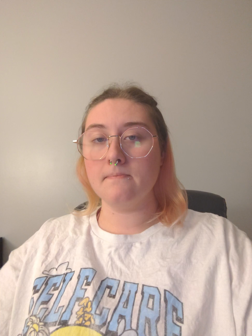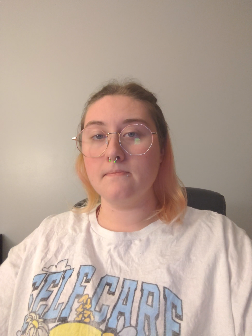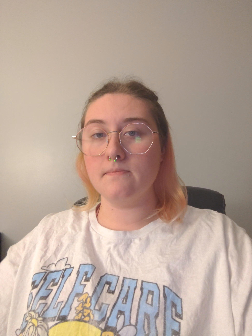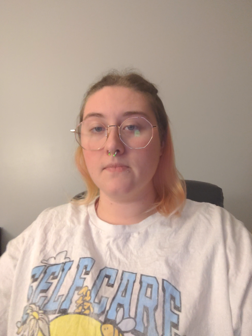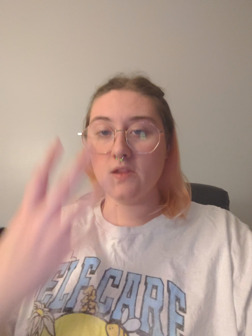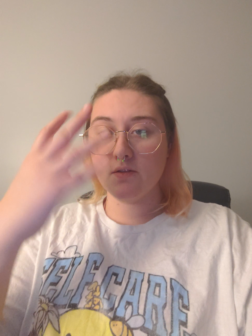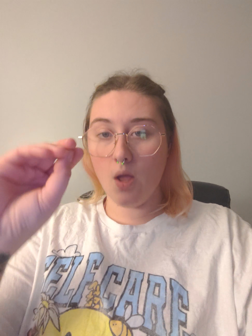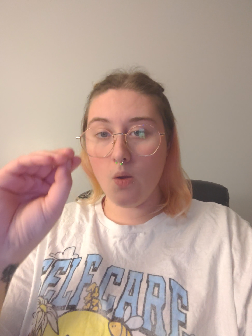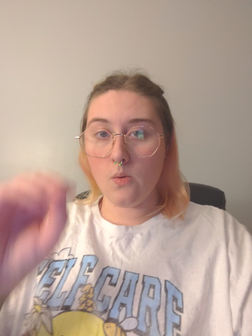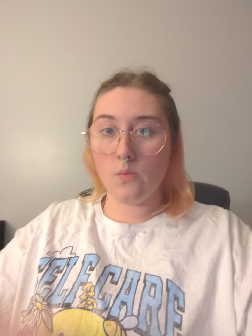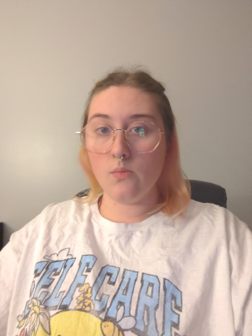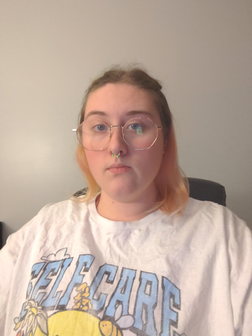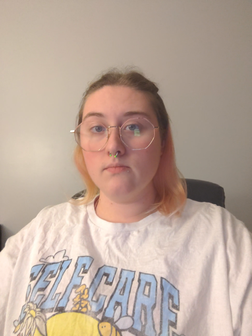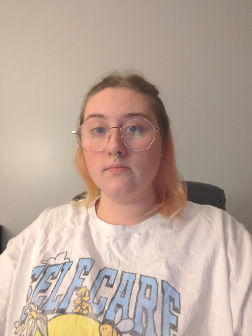go